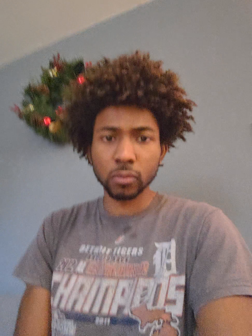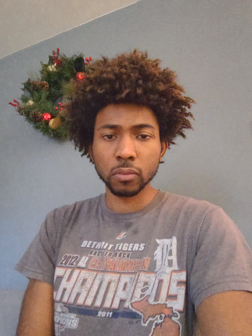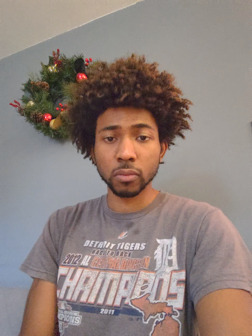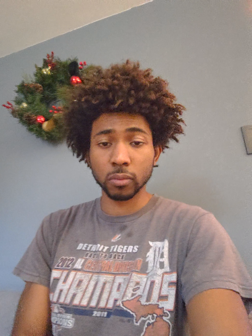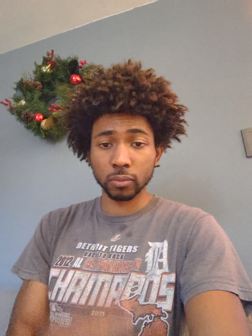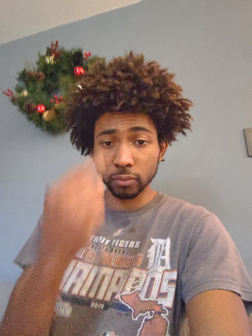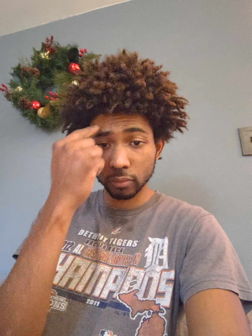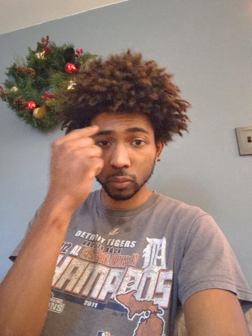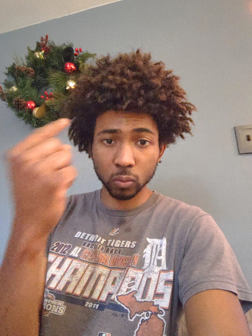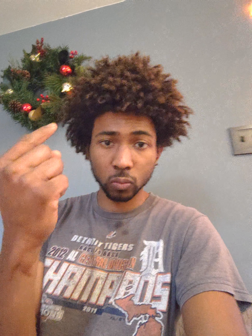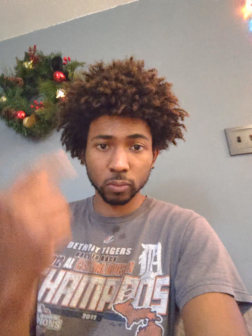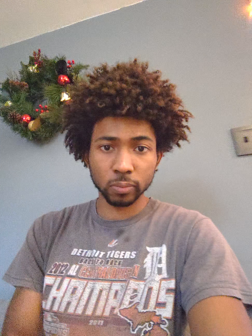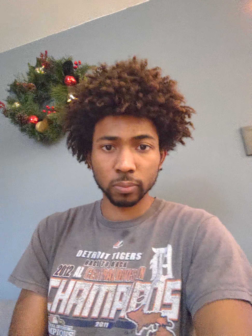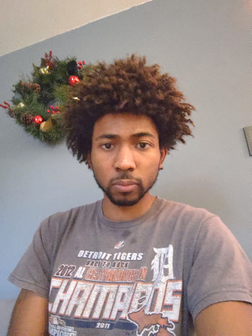penny